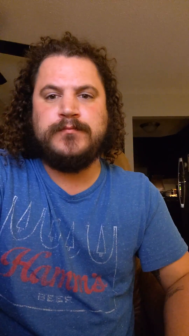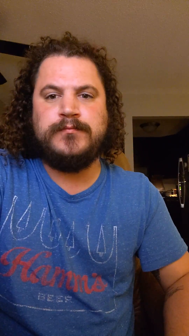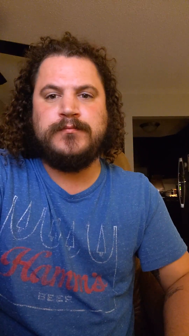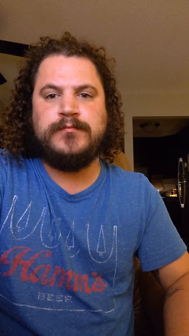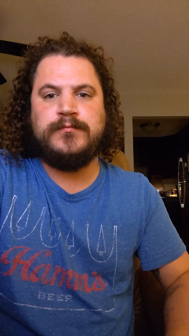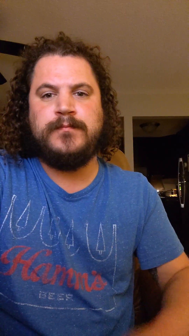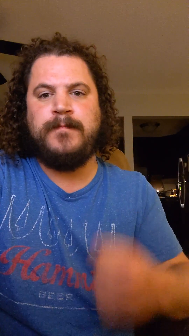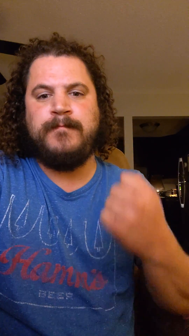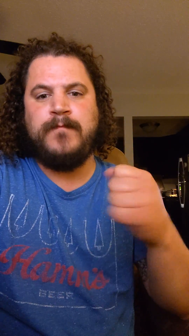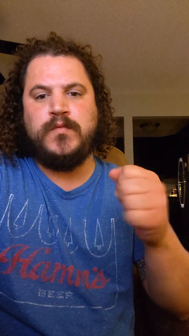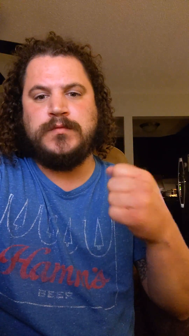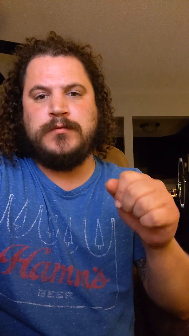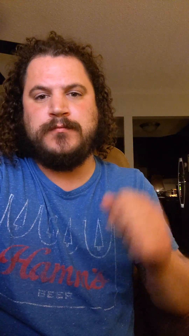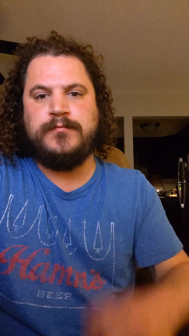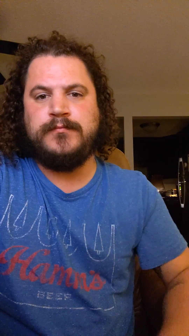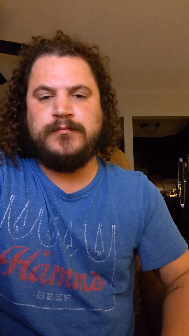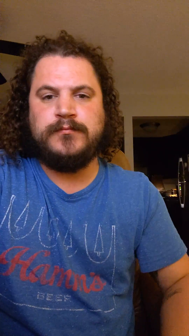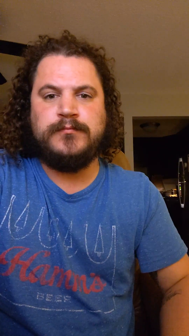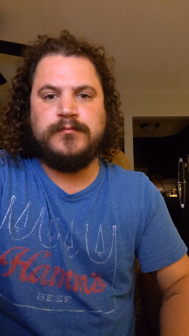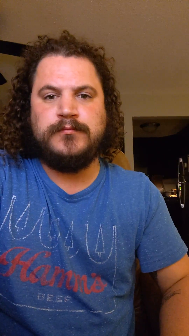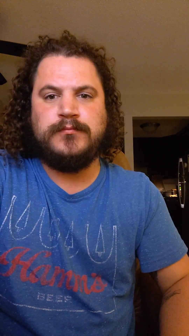motorcycle